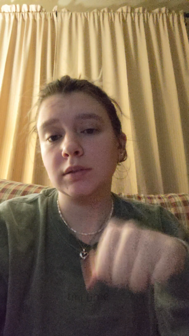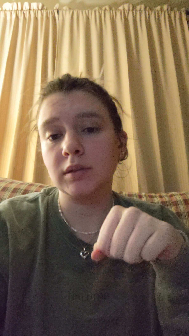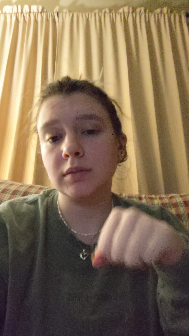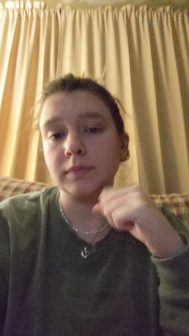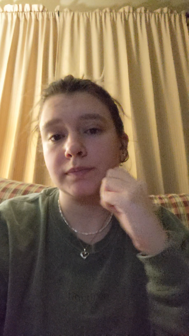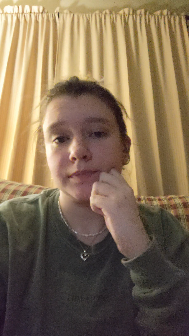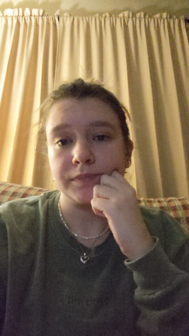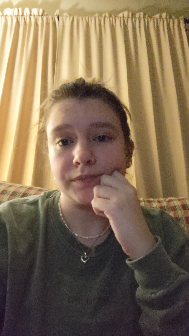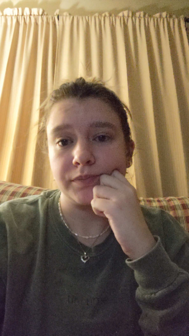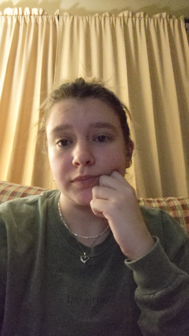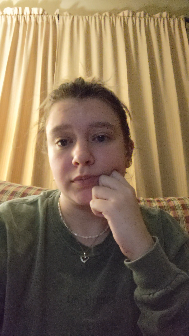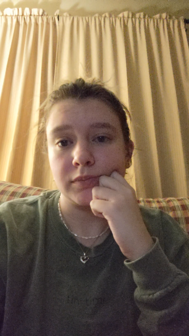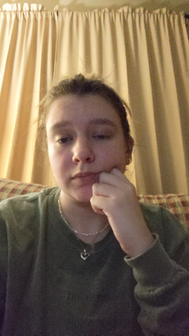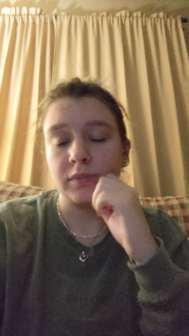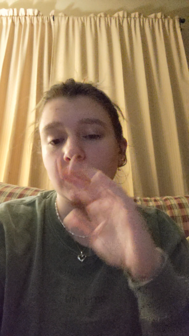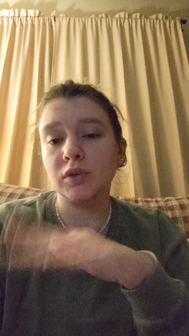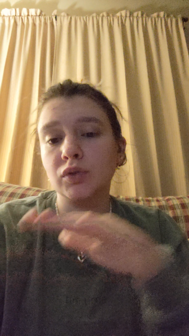children